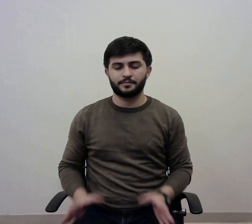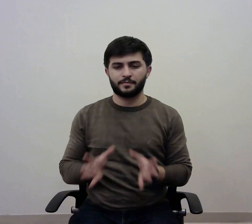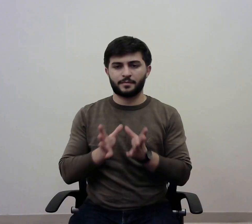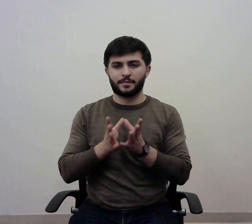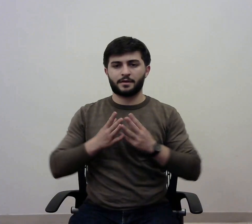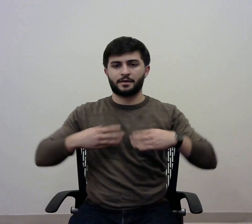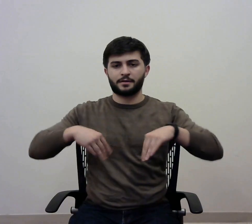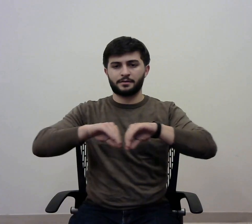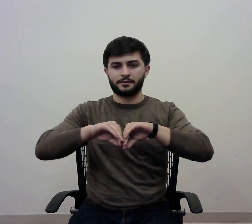ailə